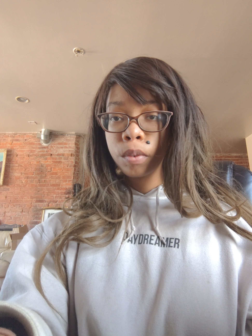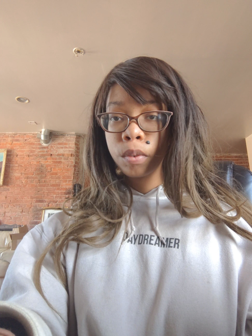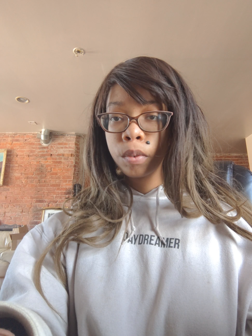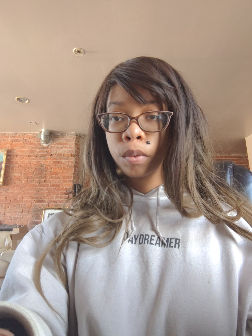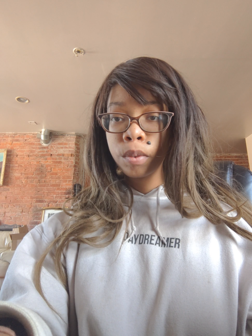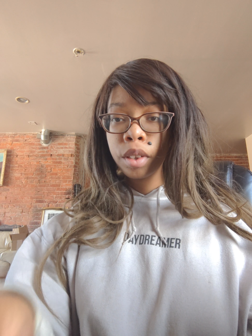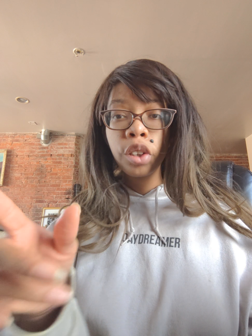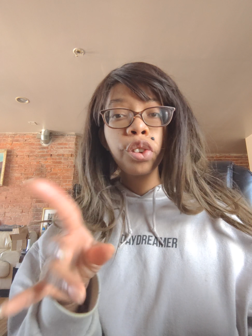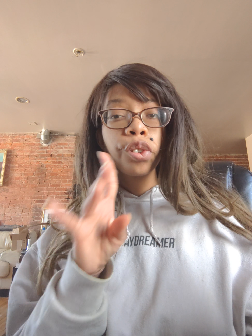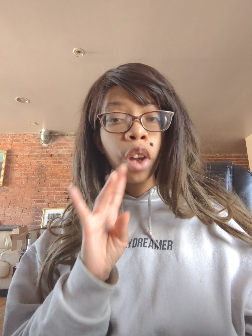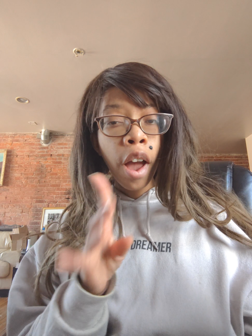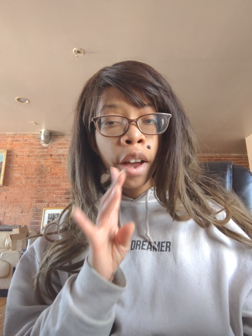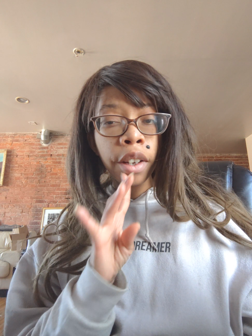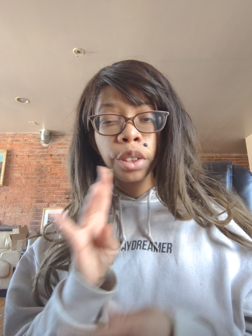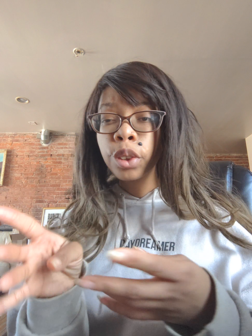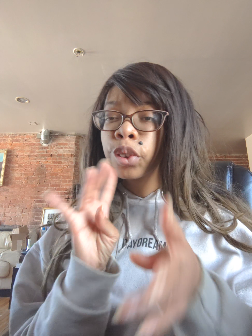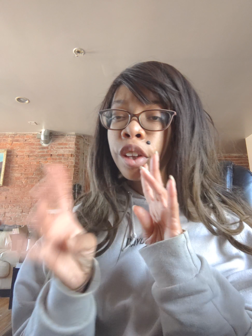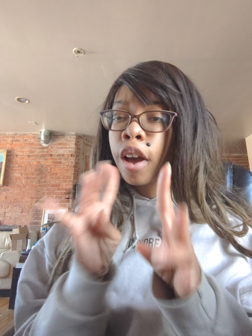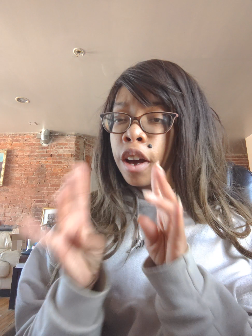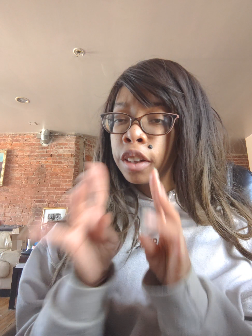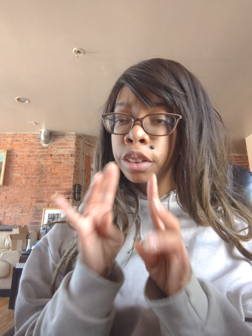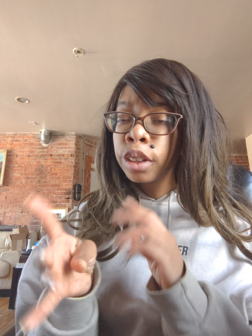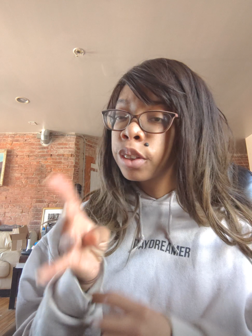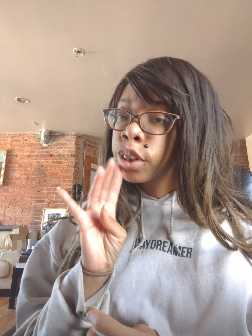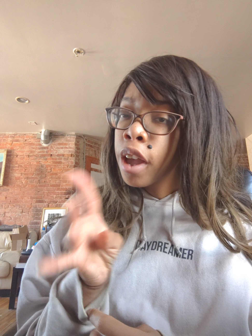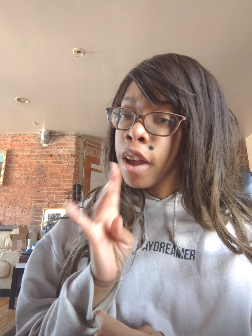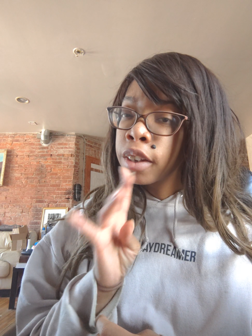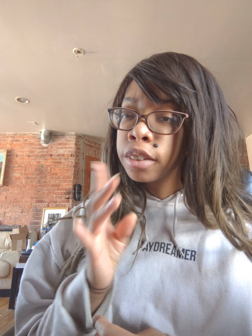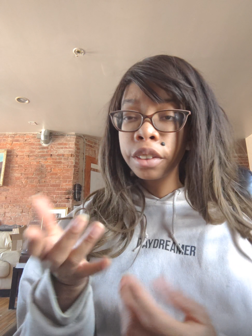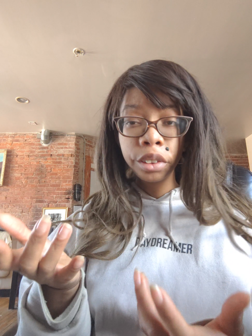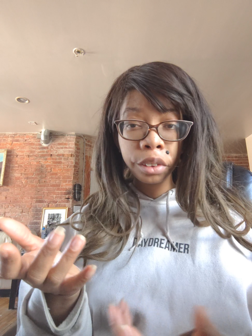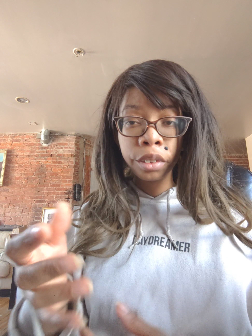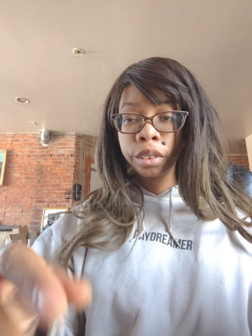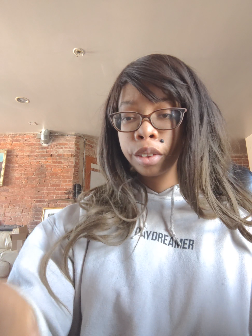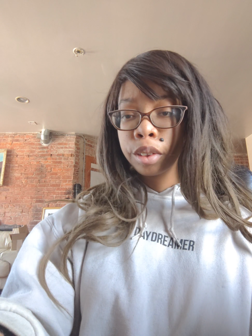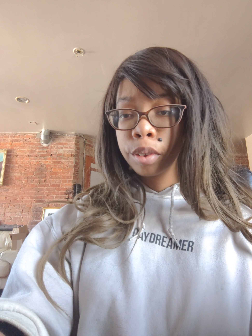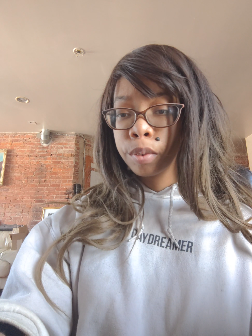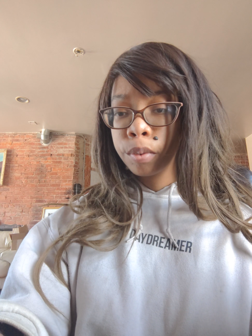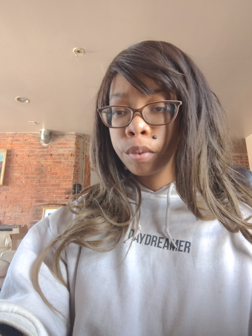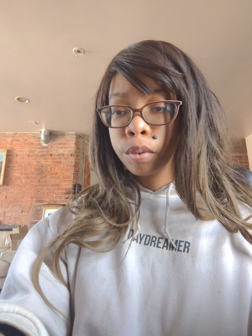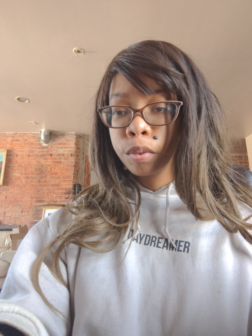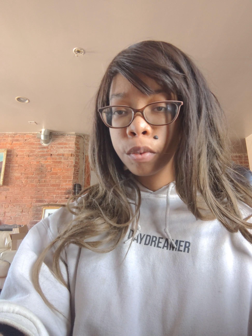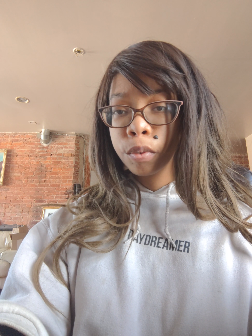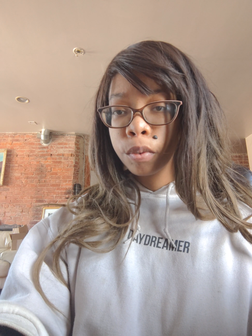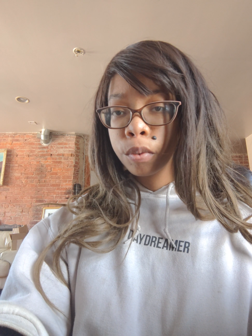talk